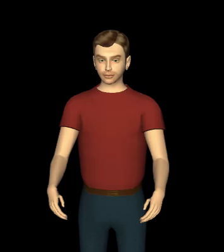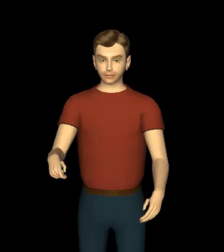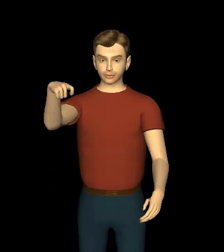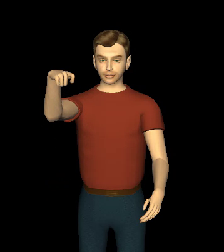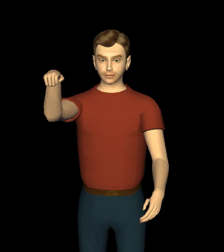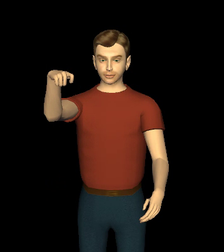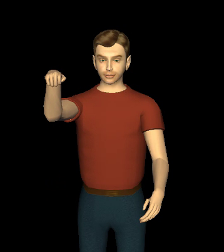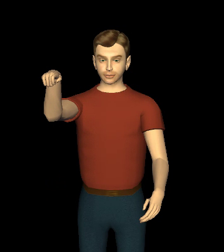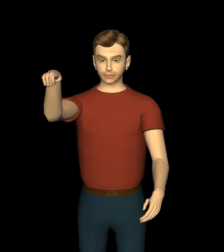رئيس